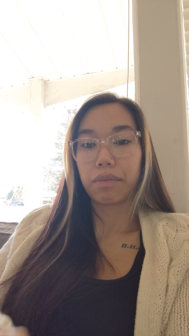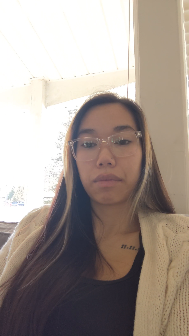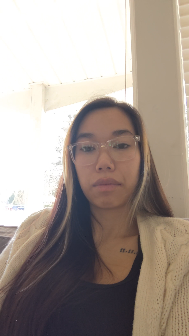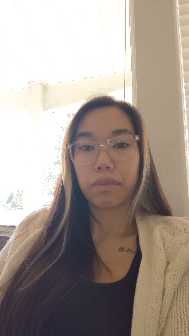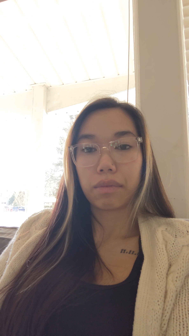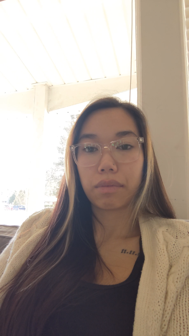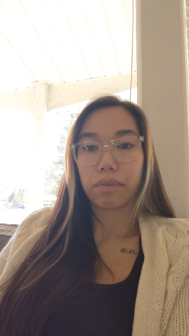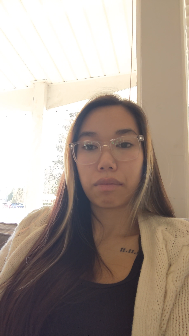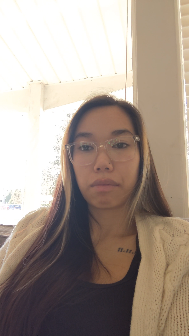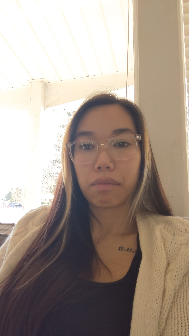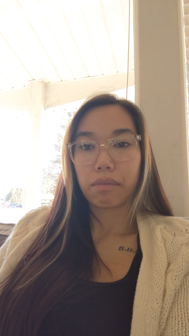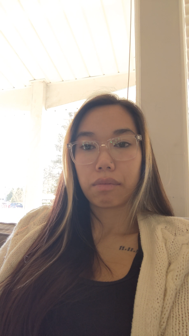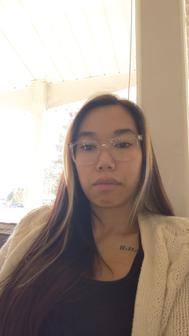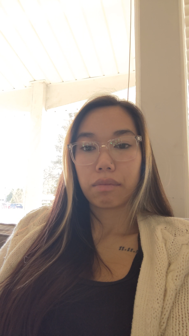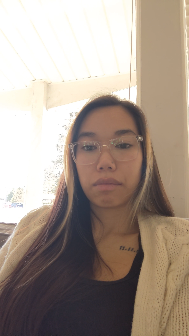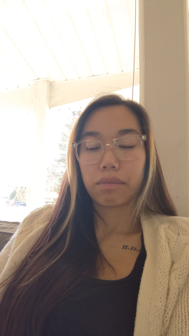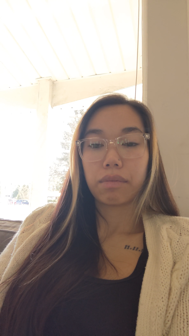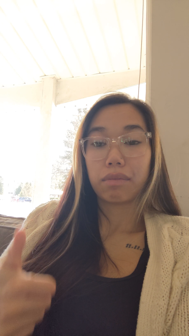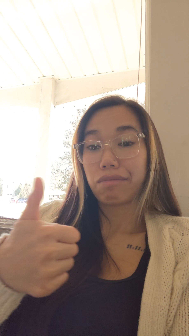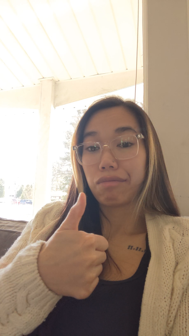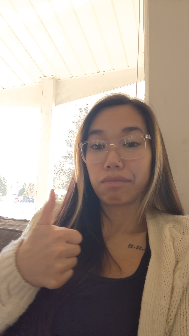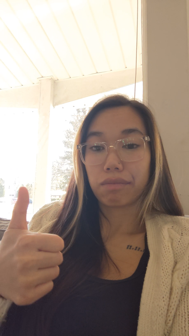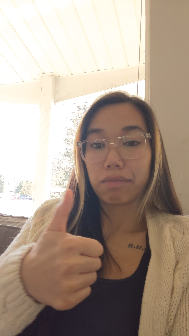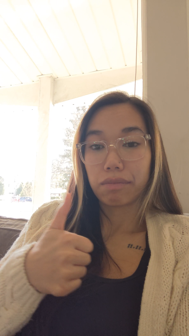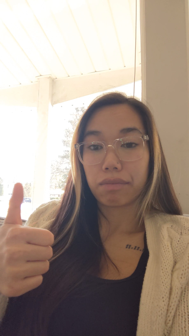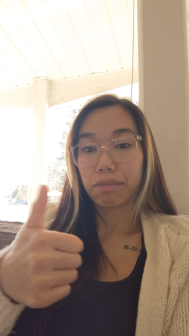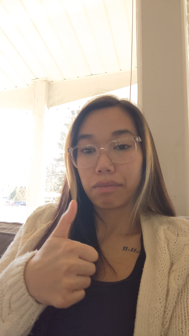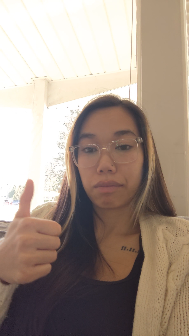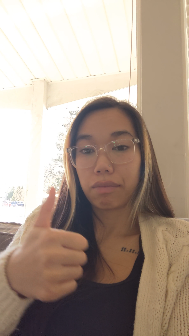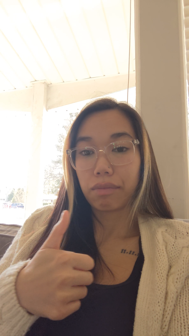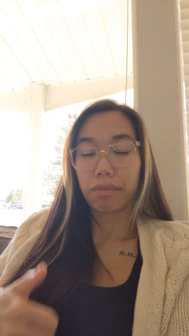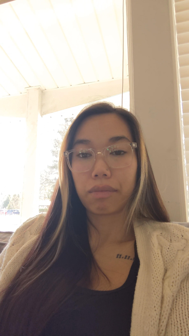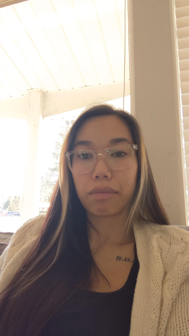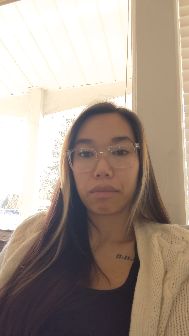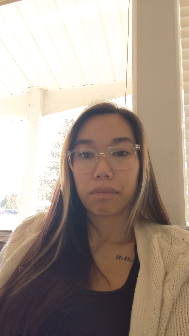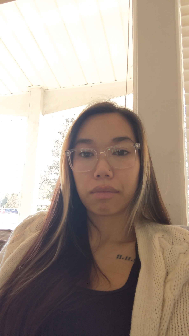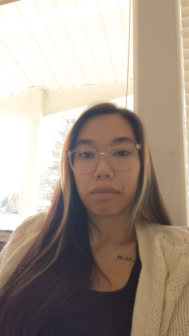basement